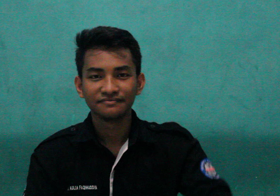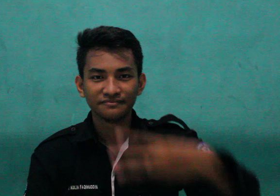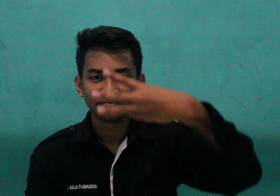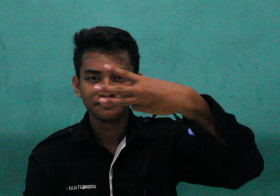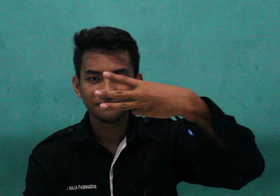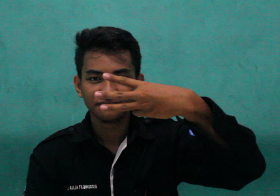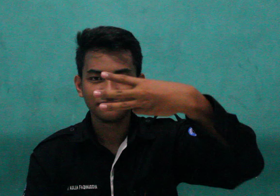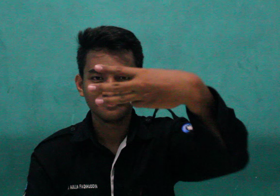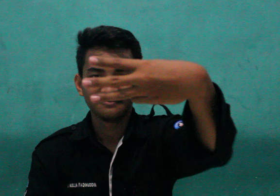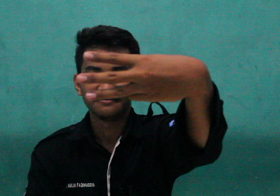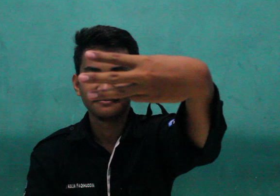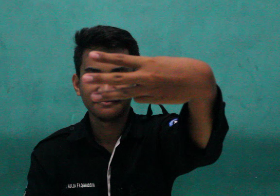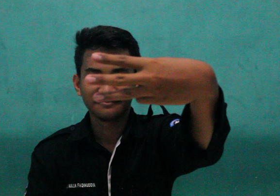E